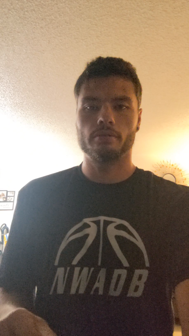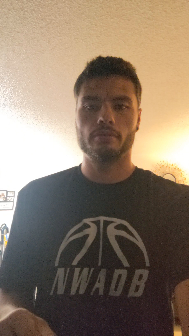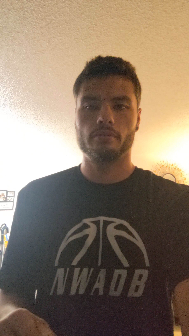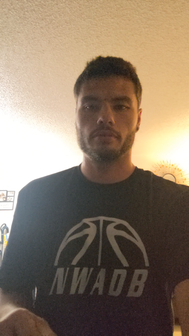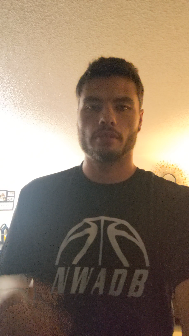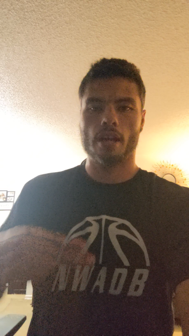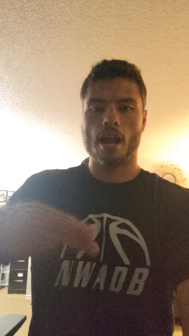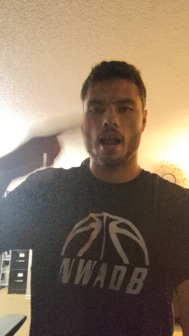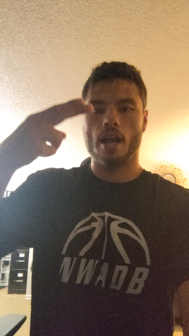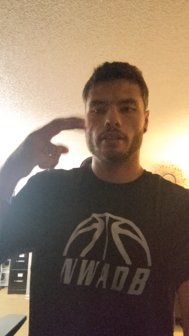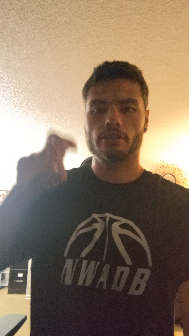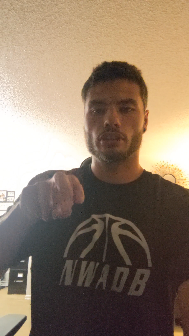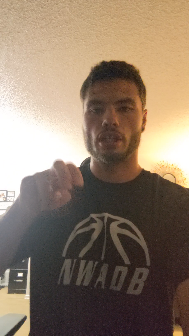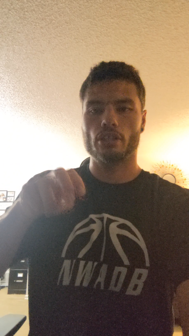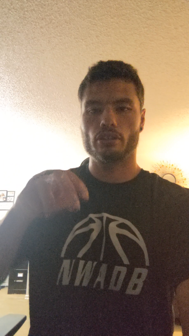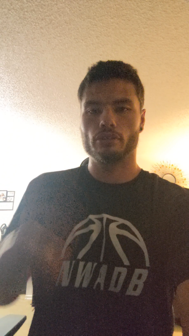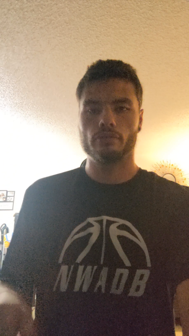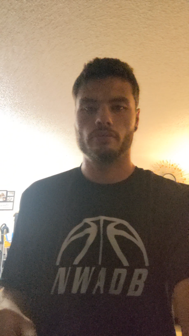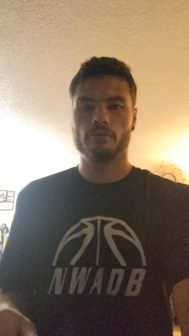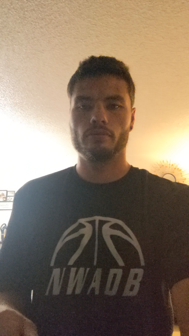high chair